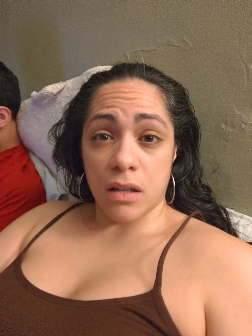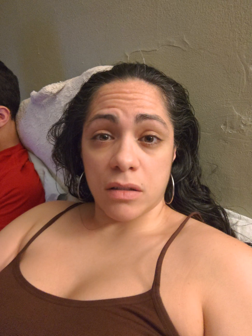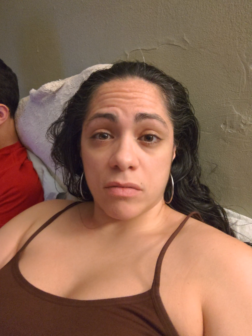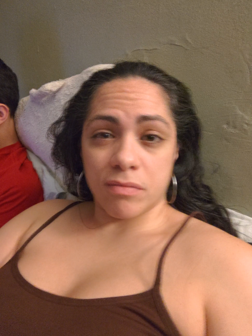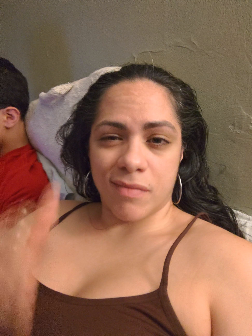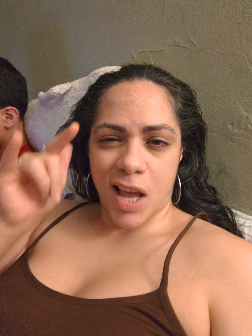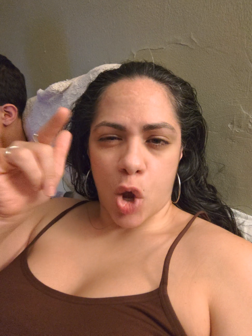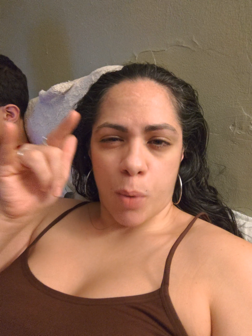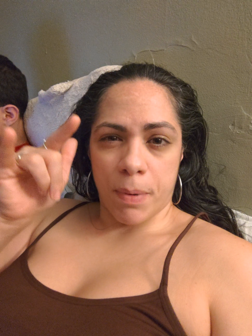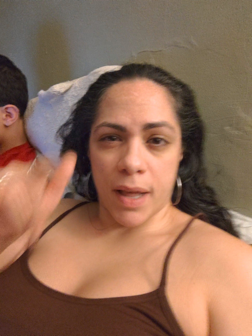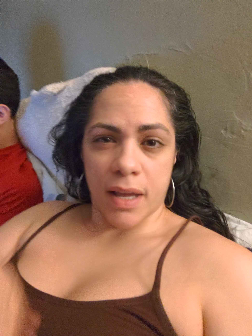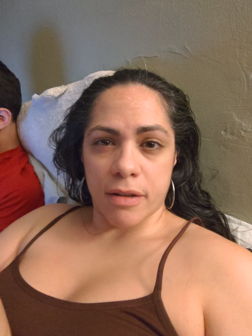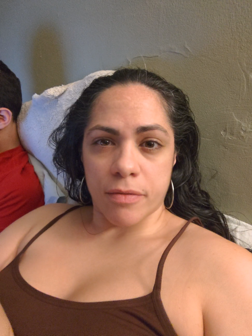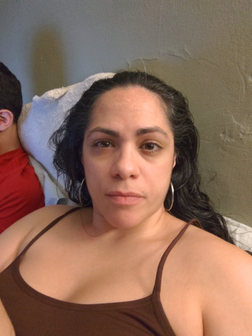airplane